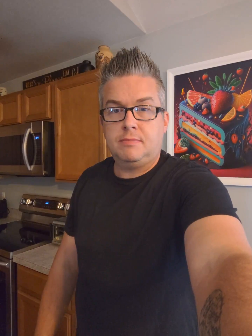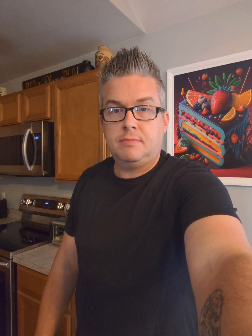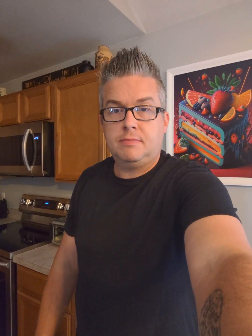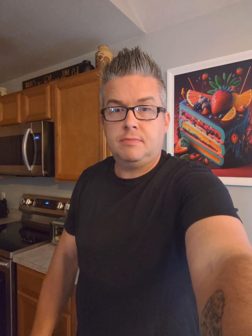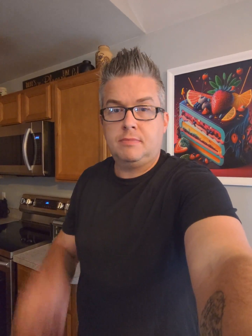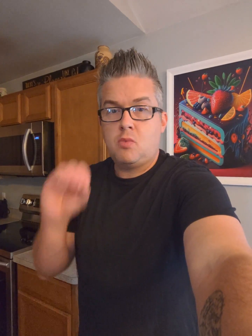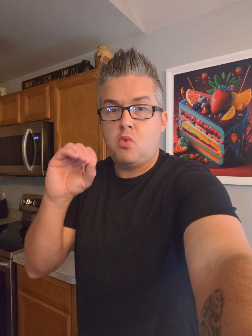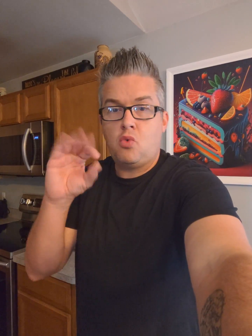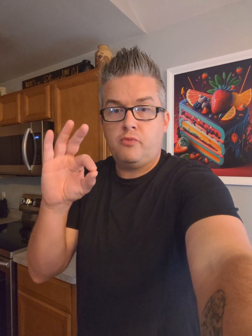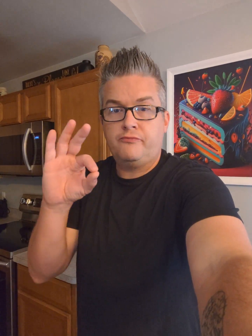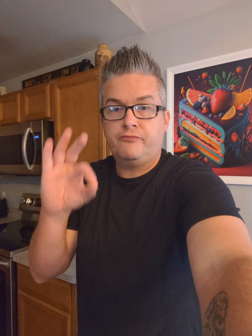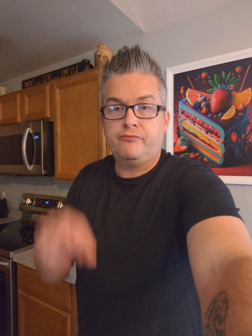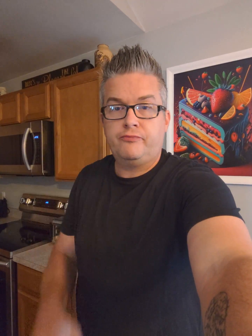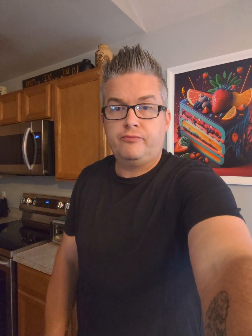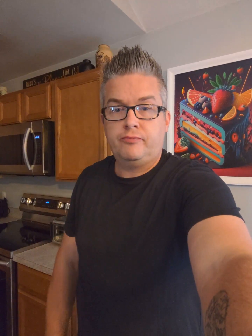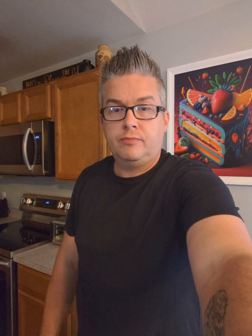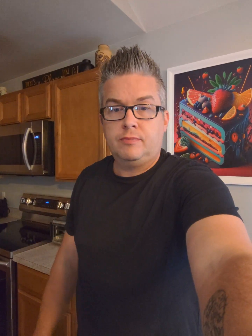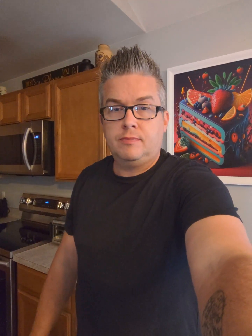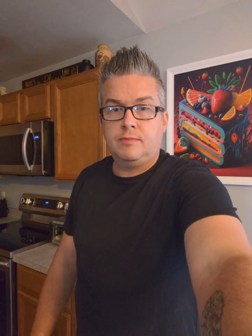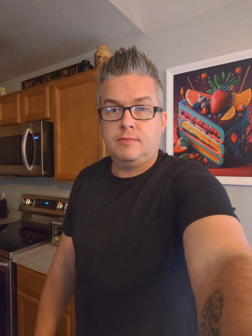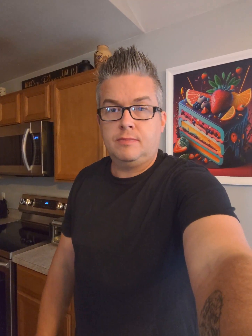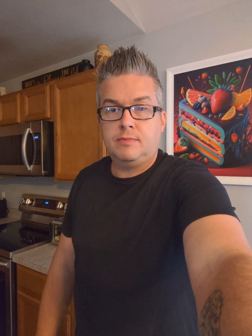of